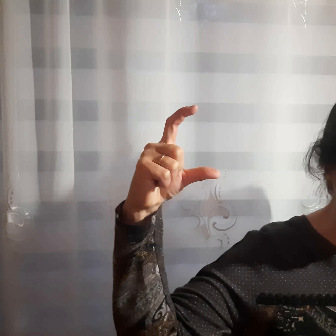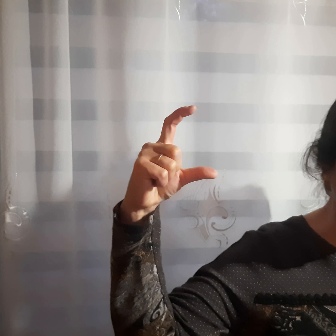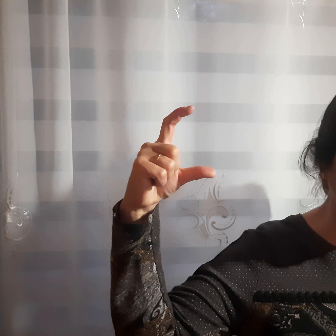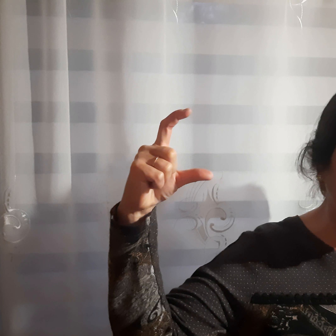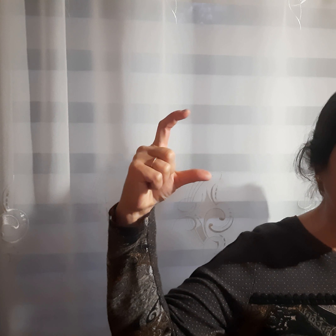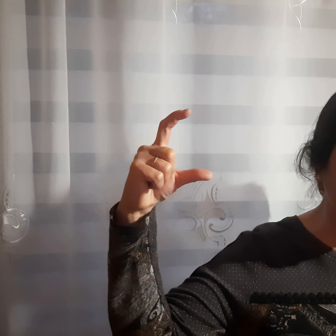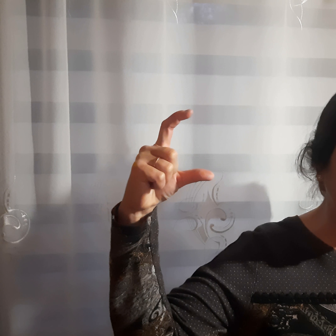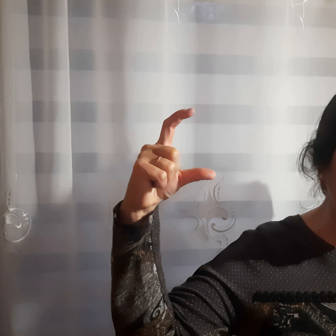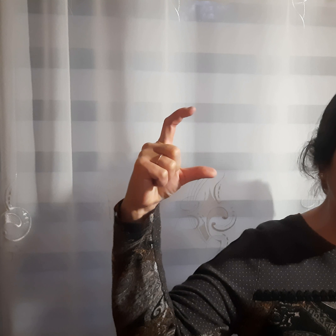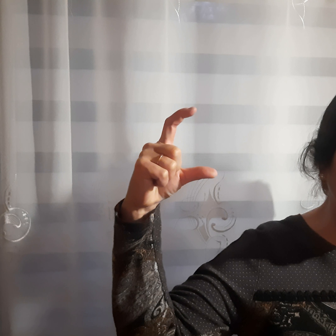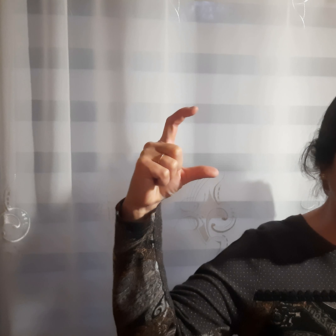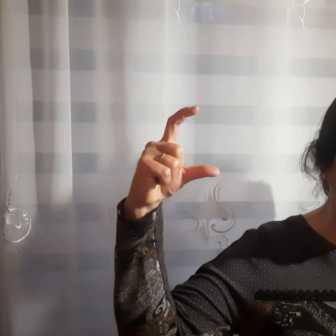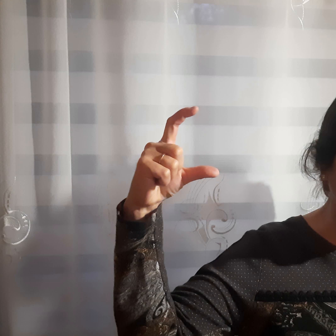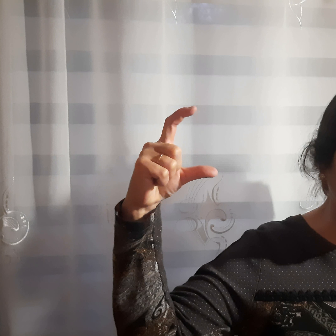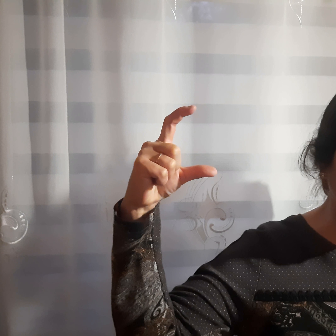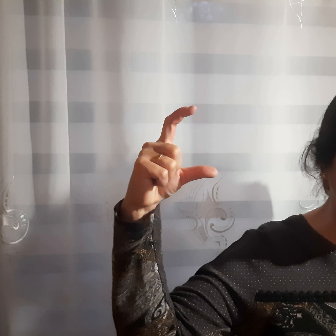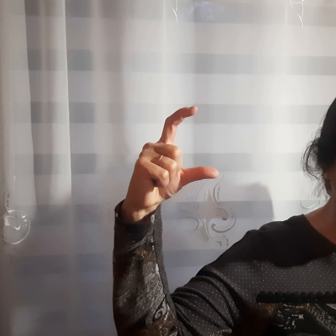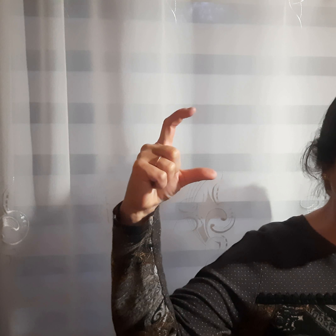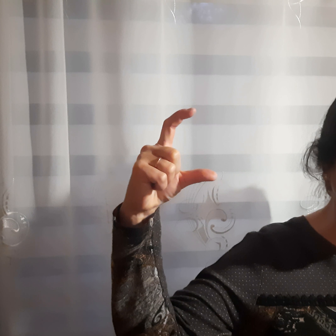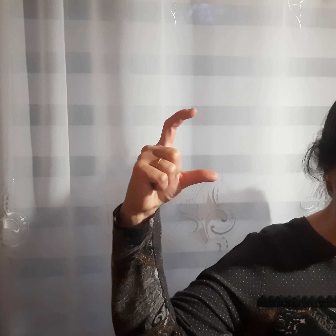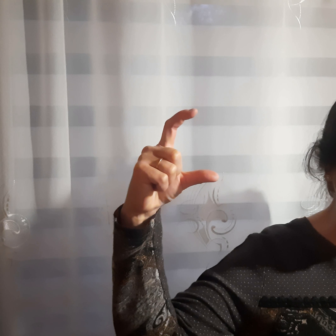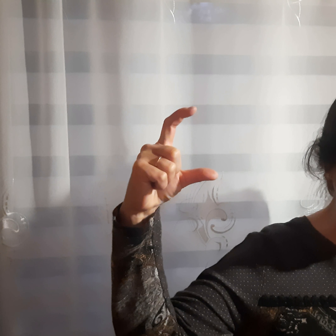Є